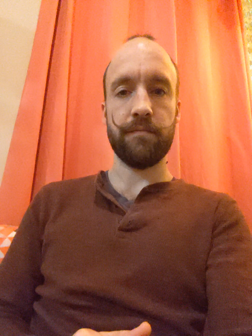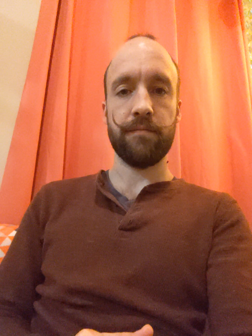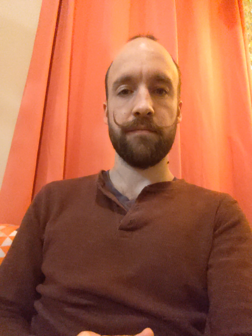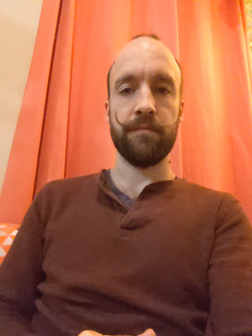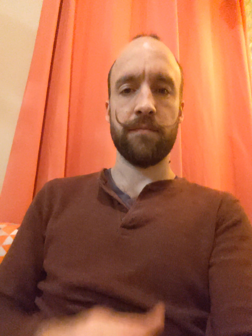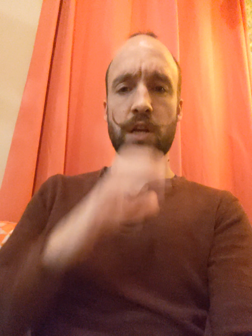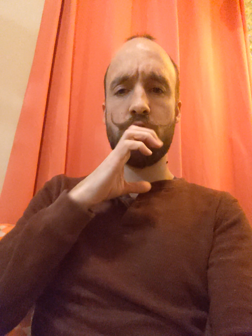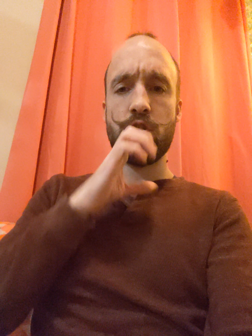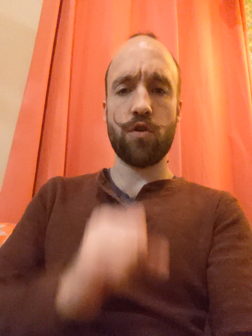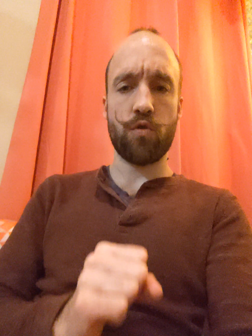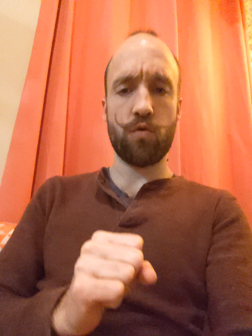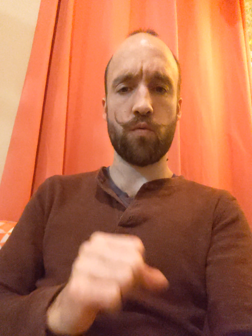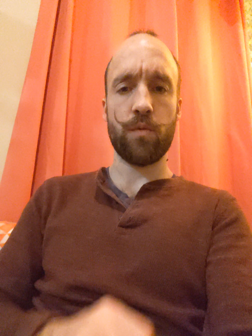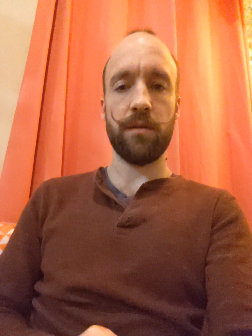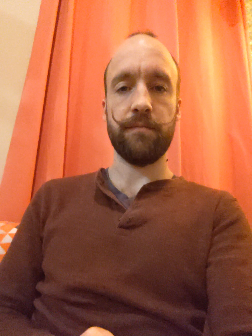old